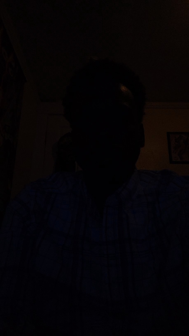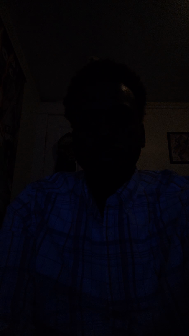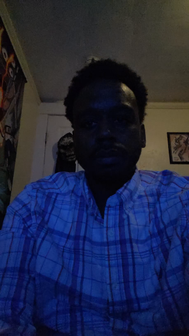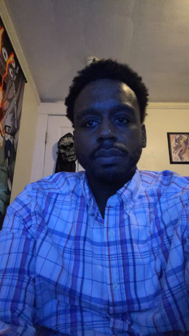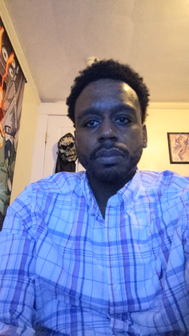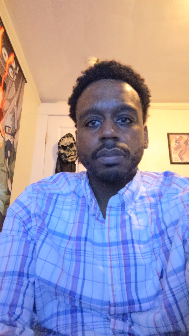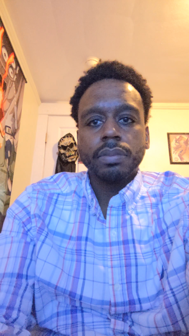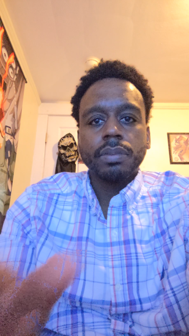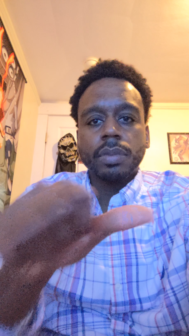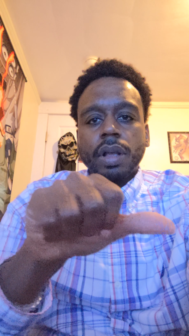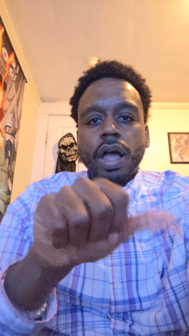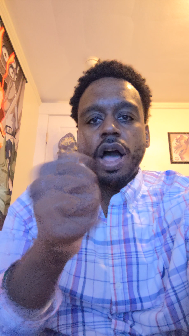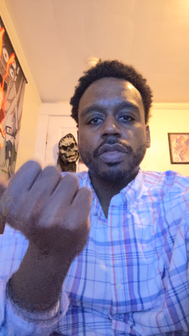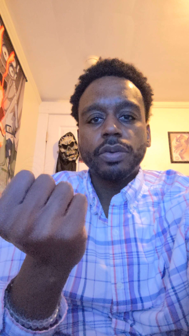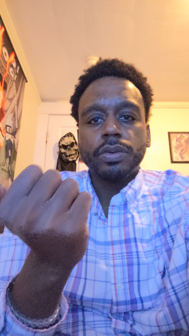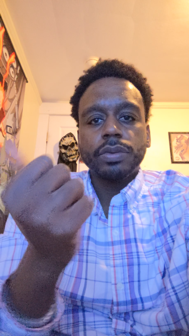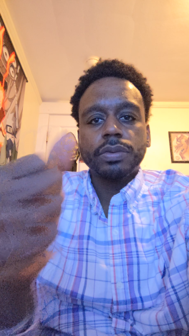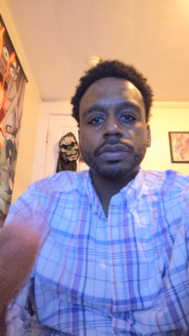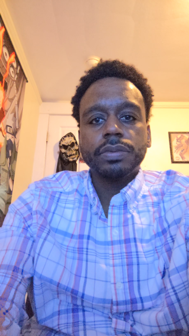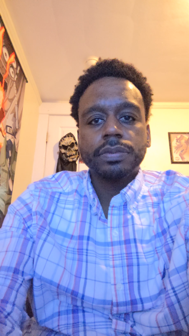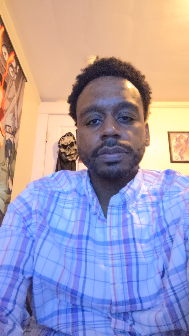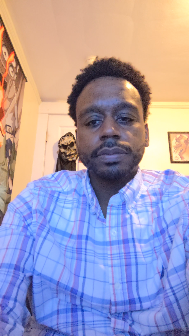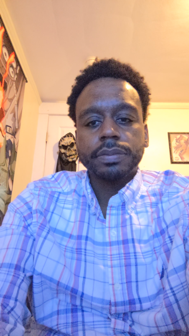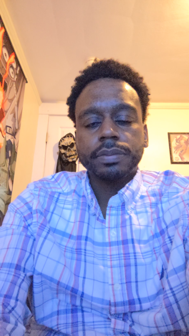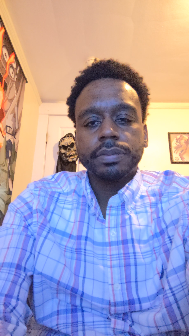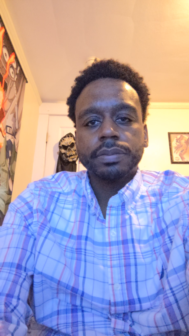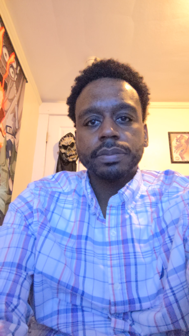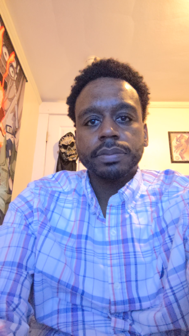other